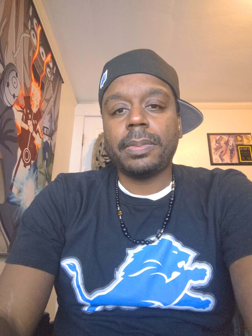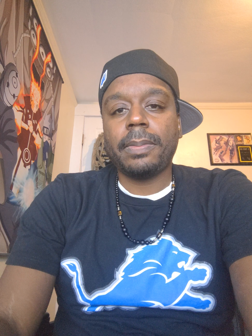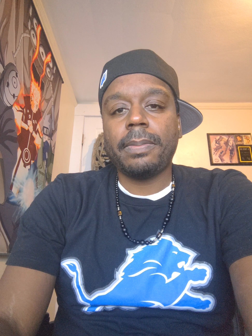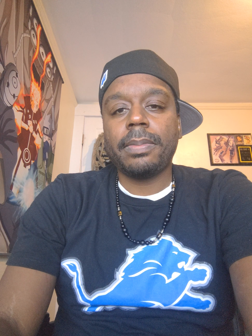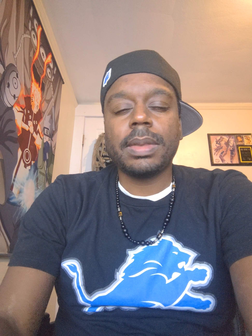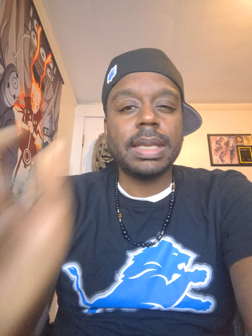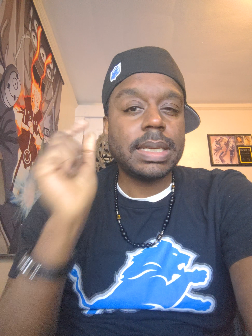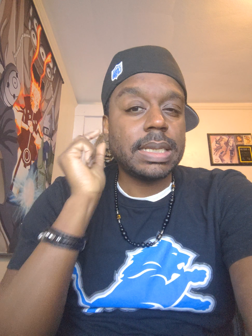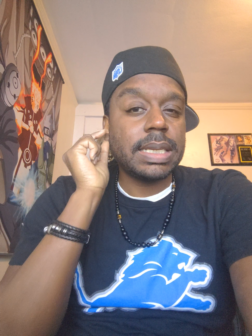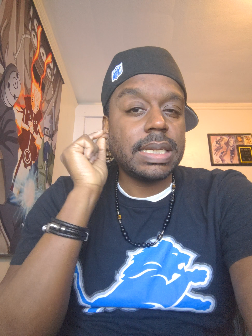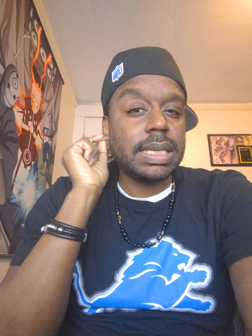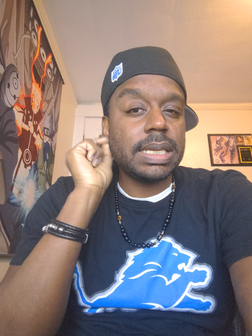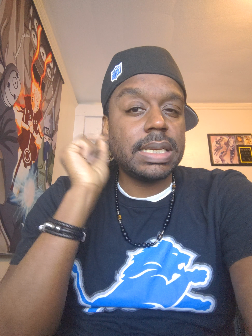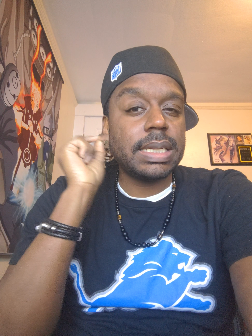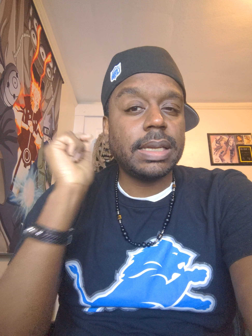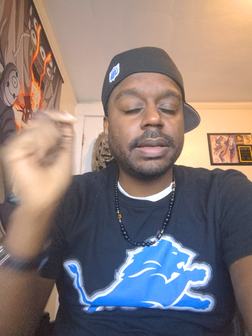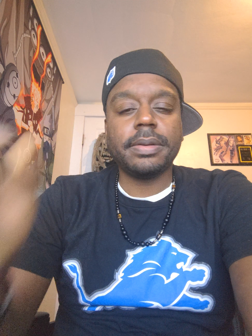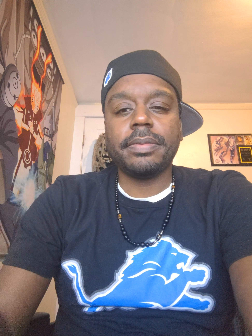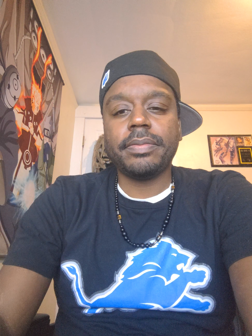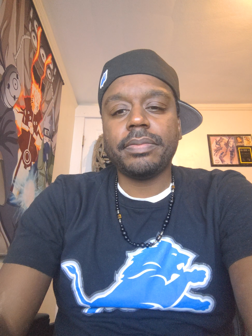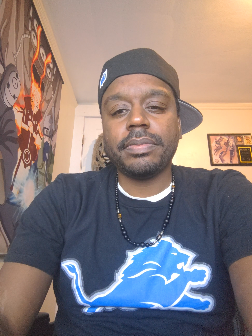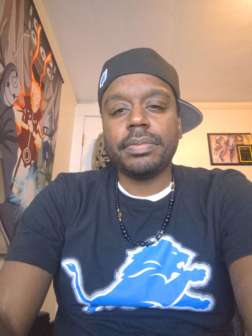ear